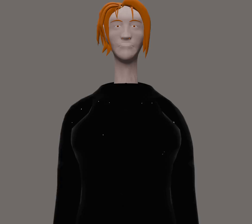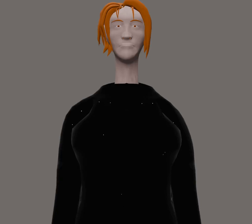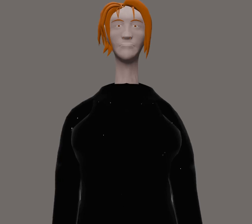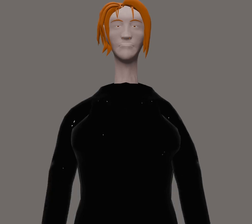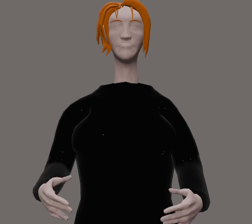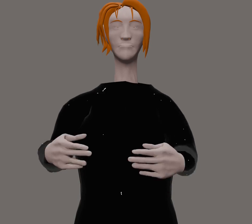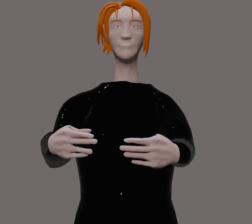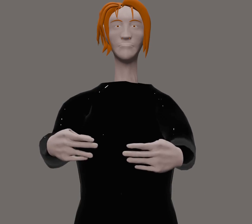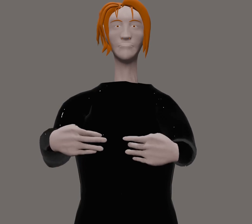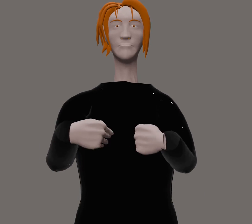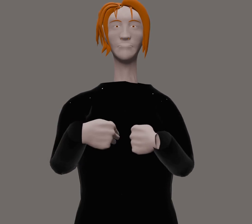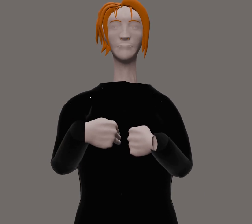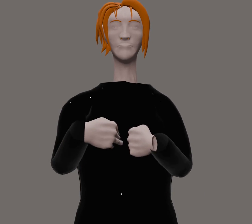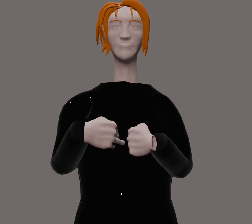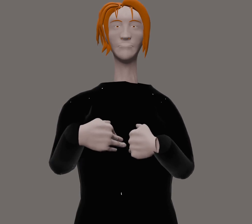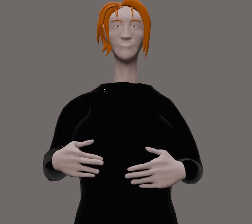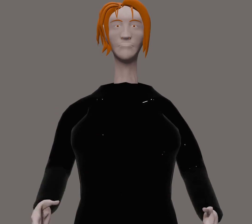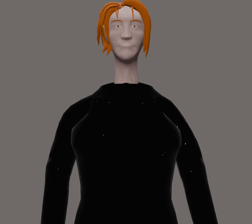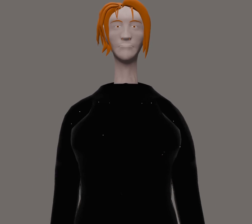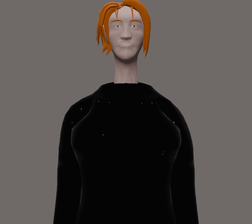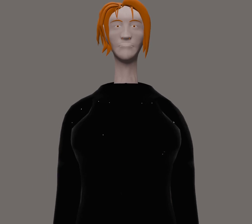Bend Object